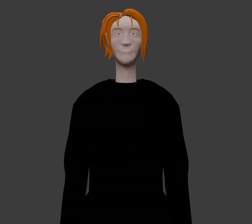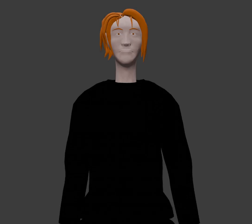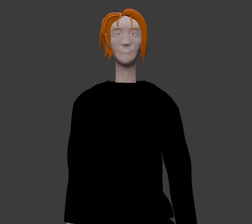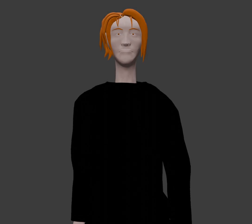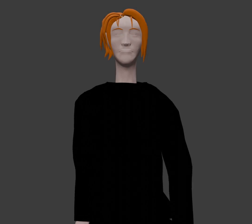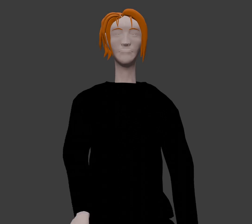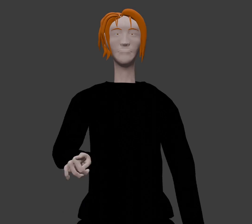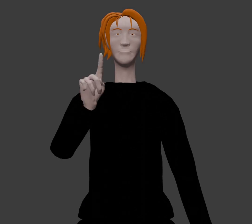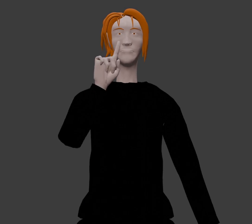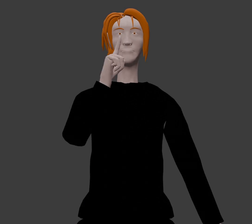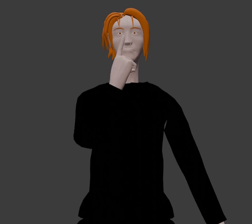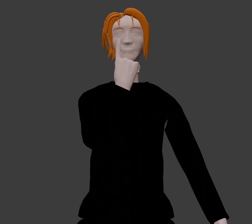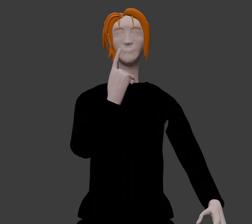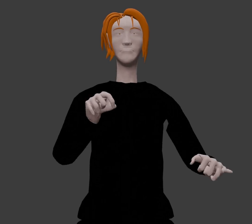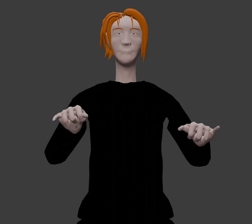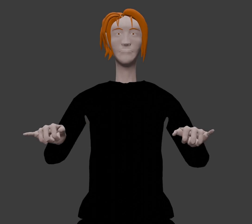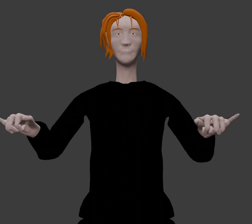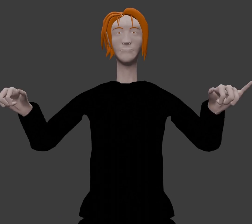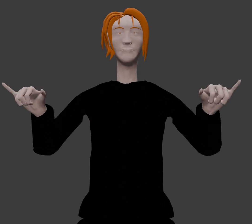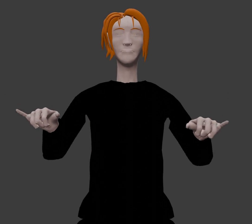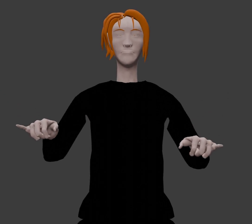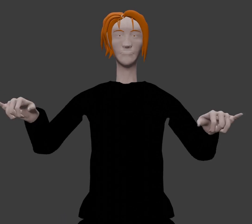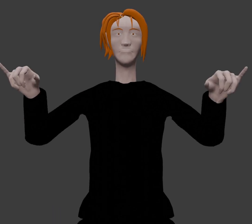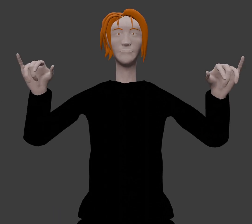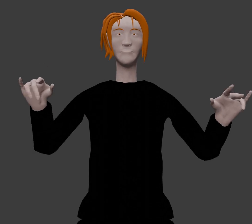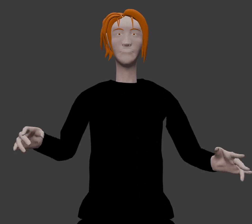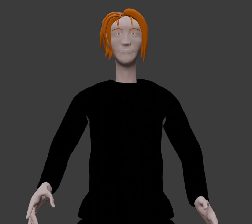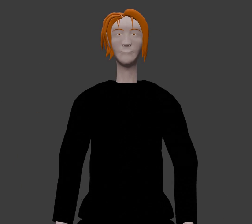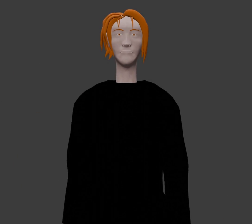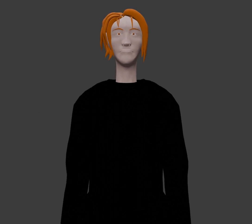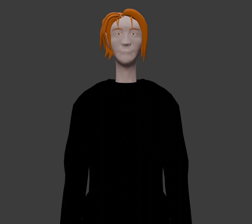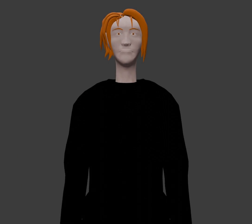Banal